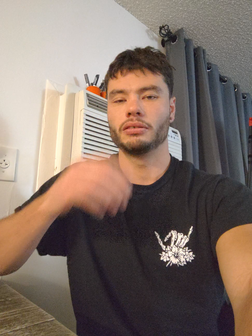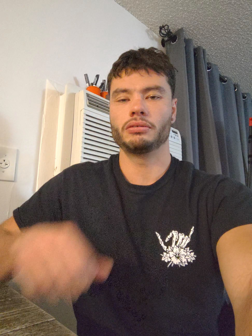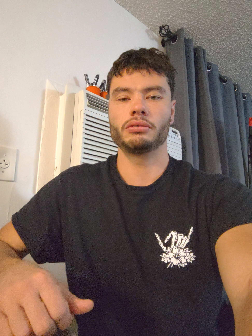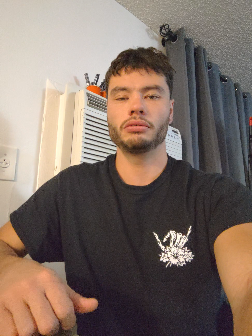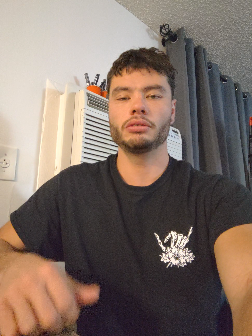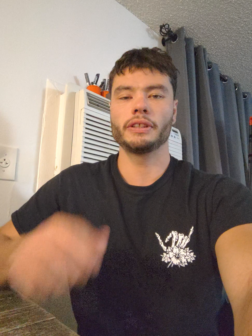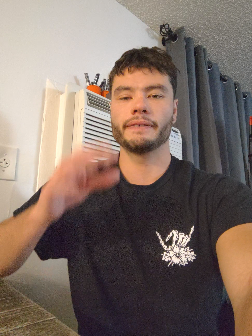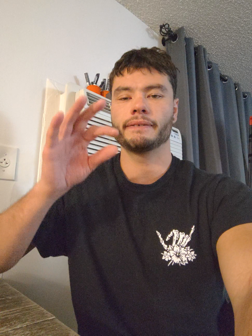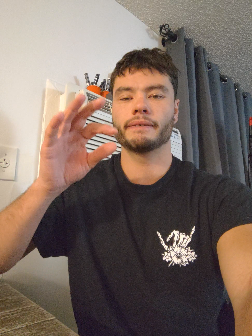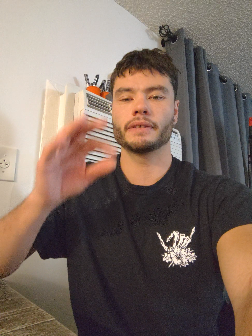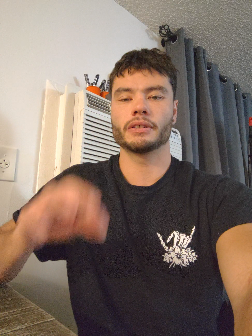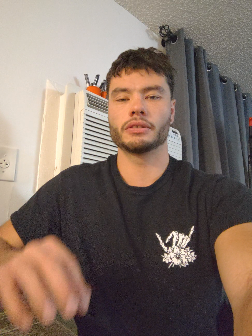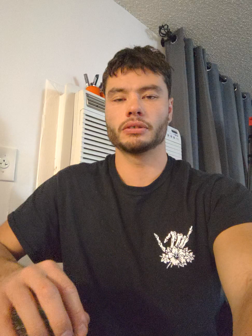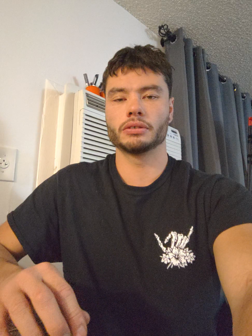finger